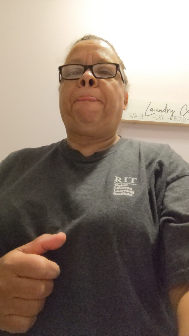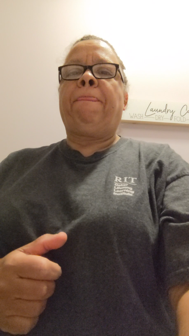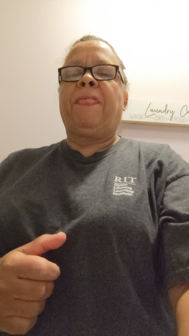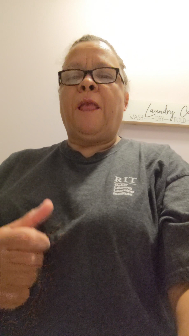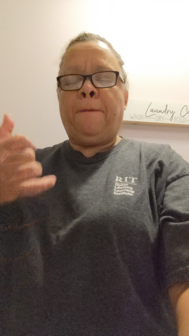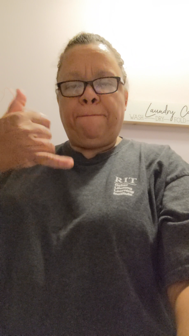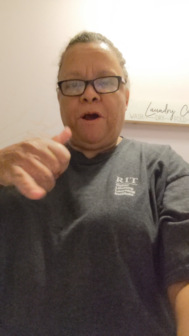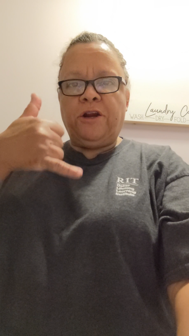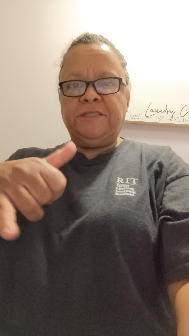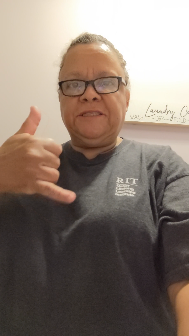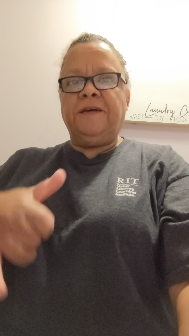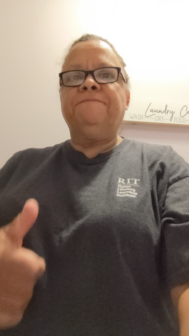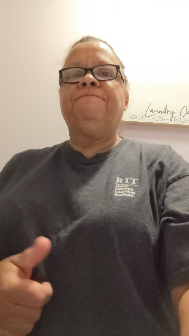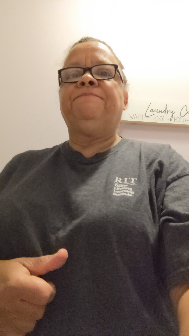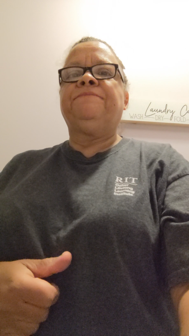party